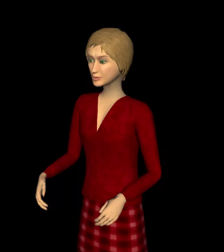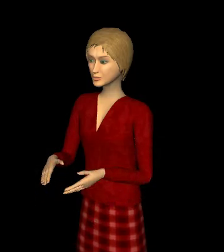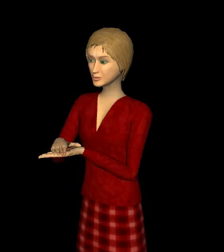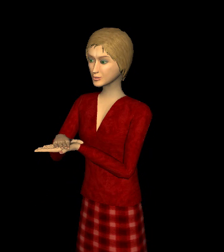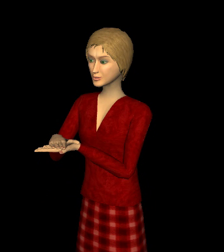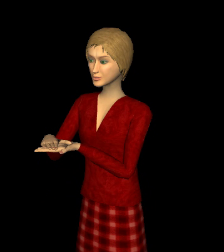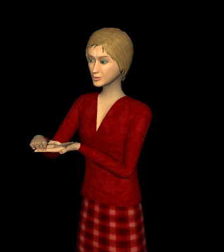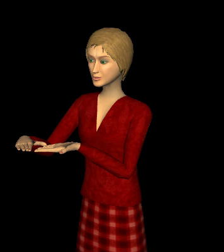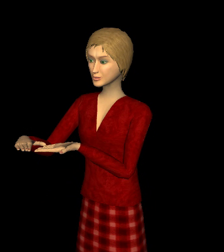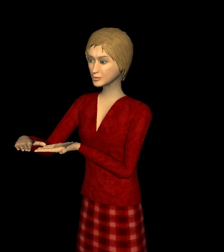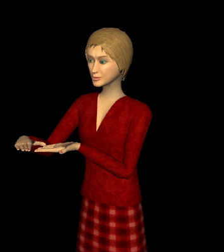ناعم